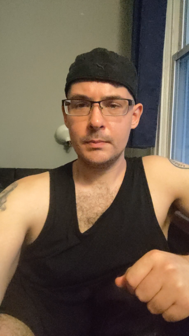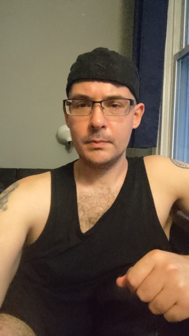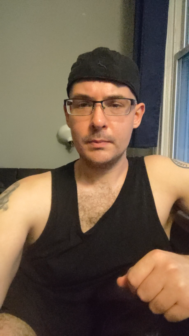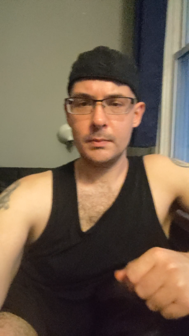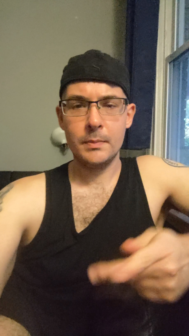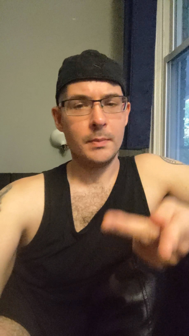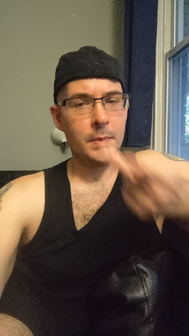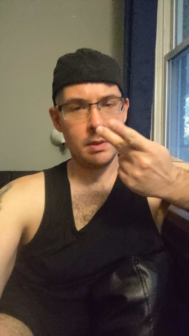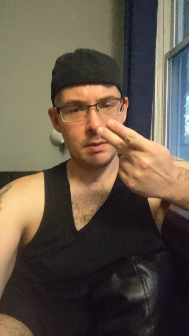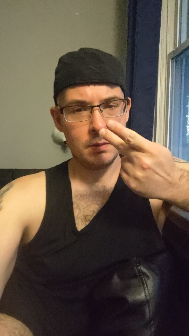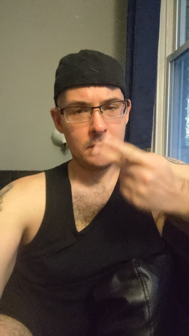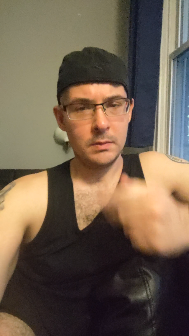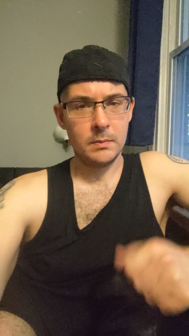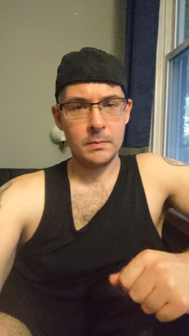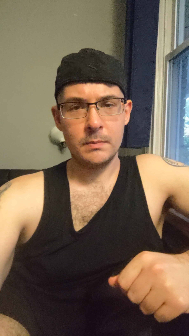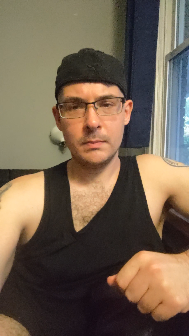penis